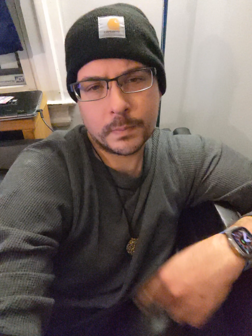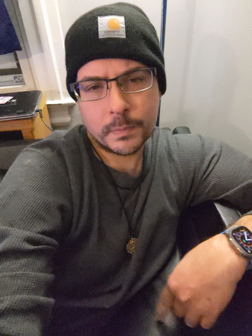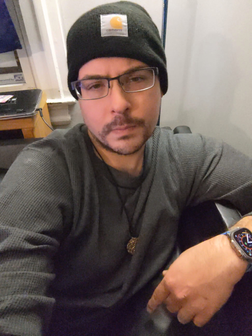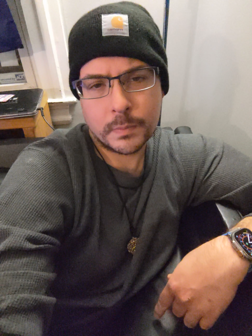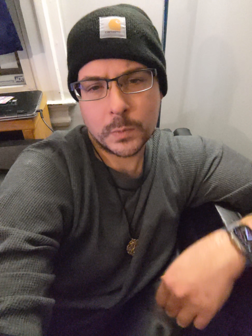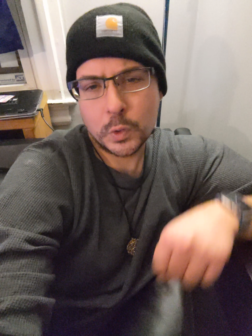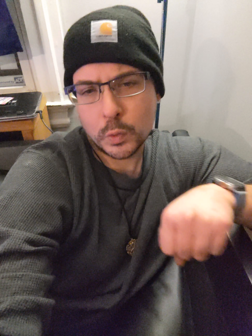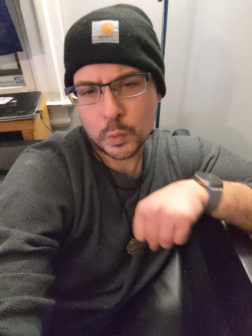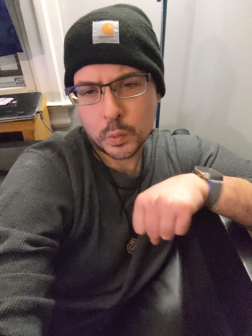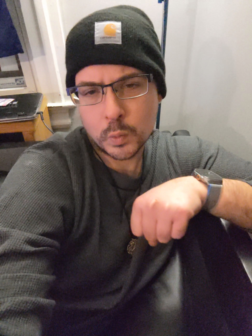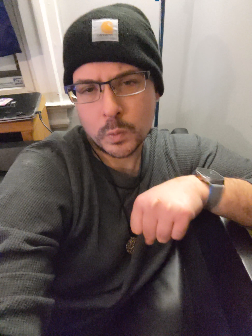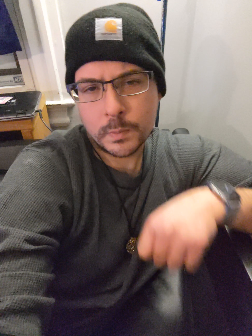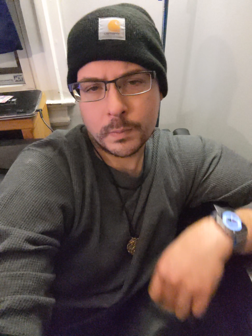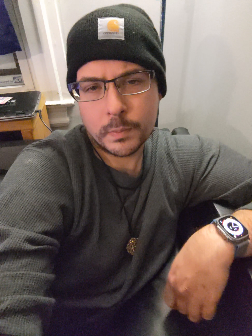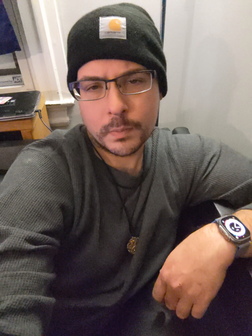shoe